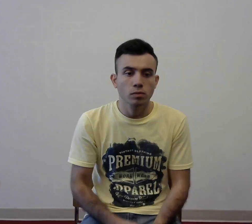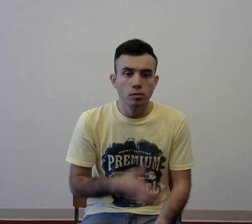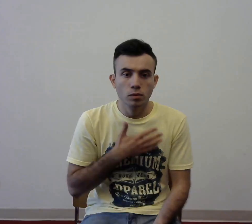mən